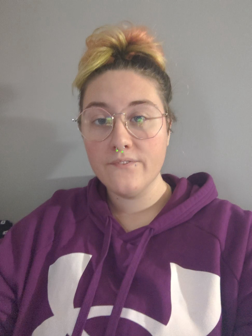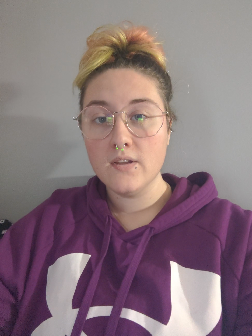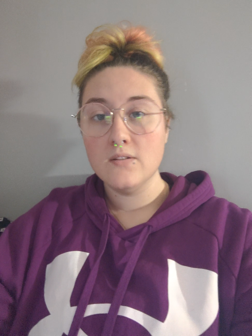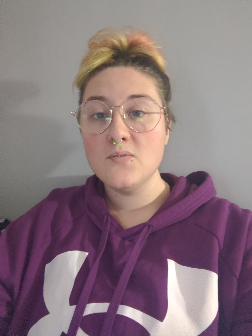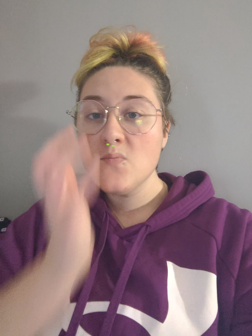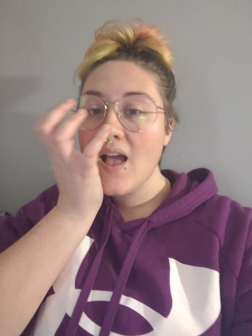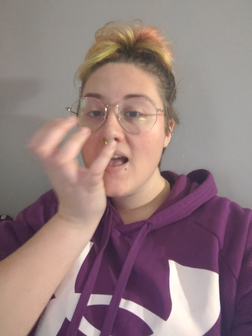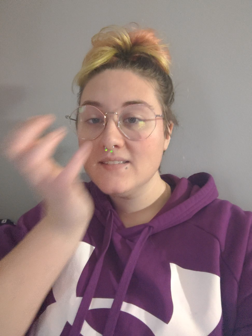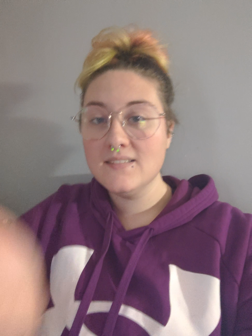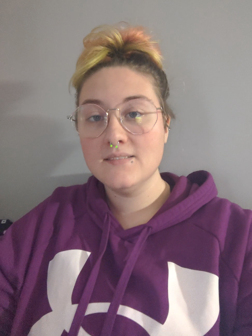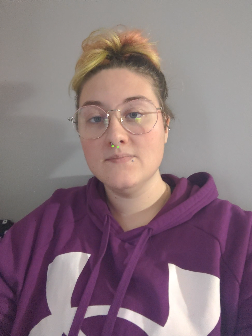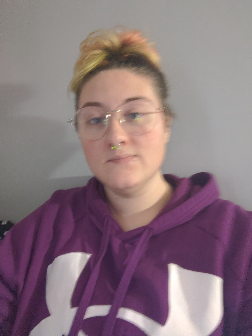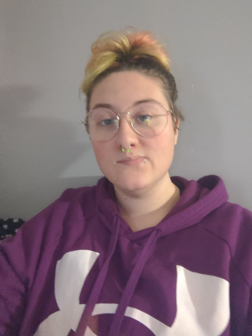grass